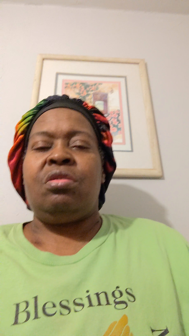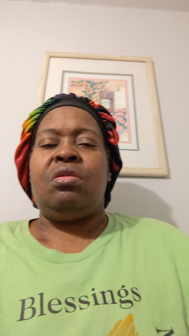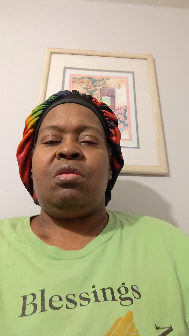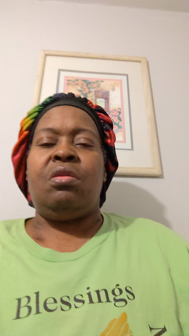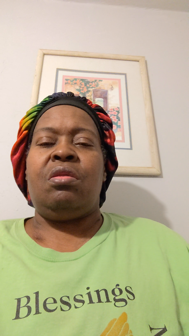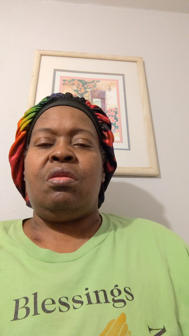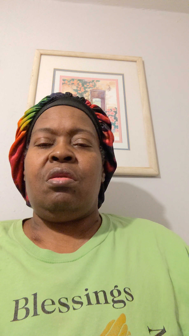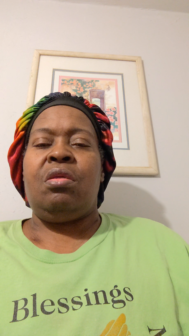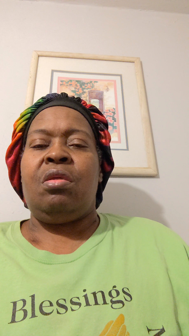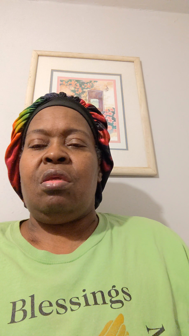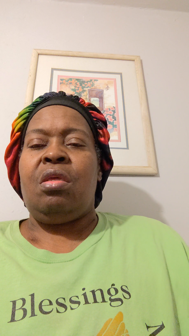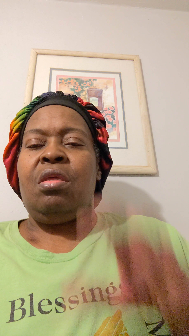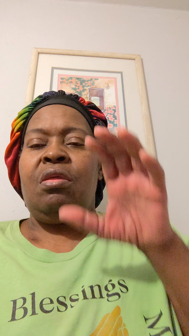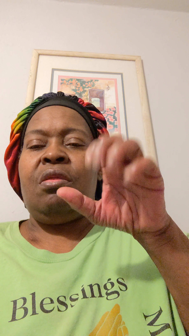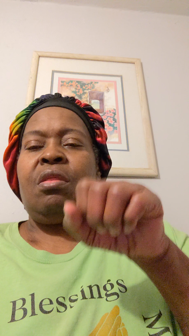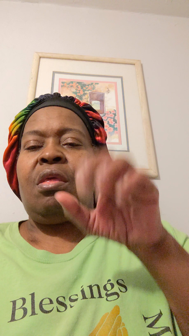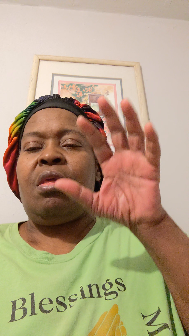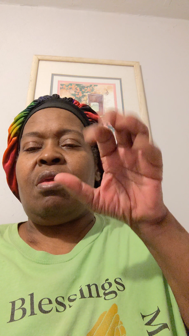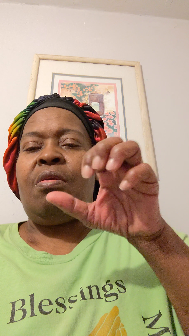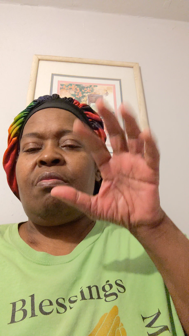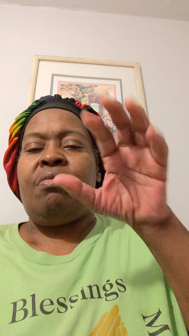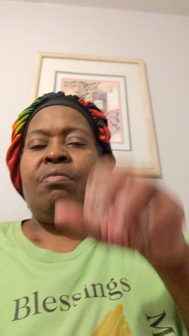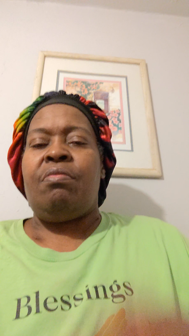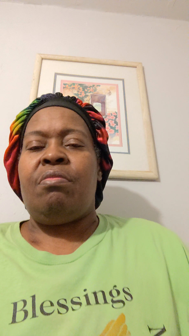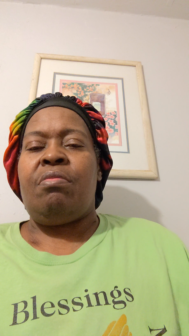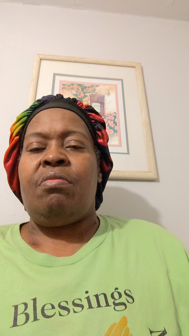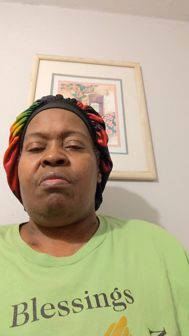climb